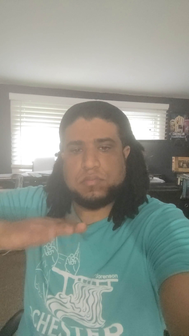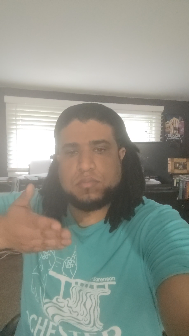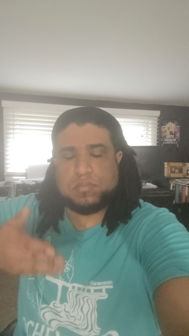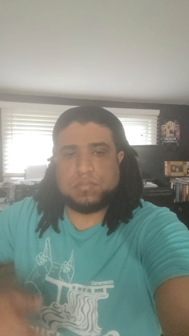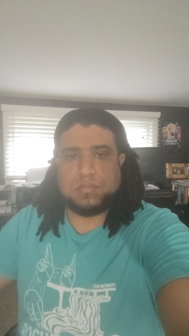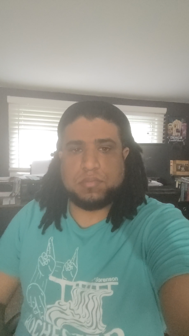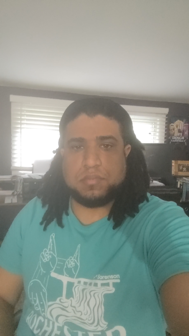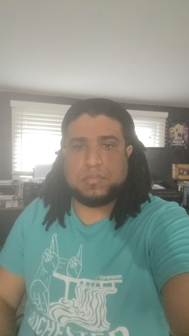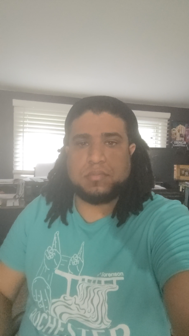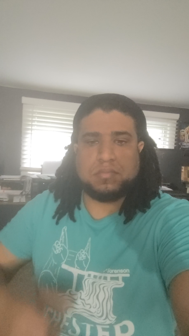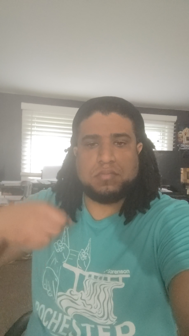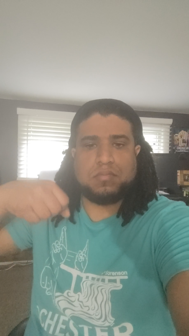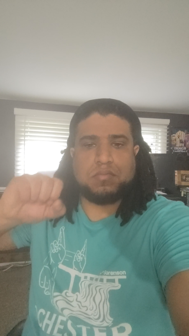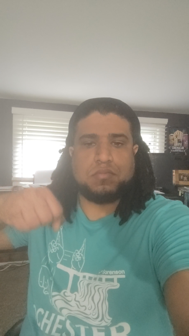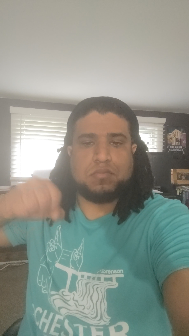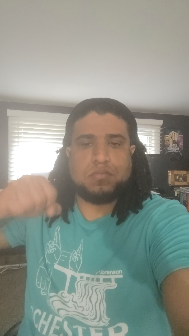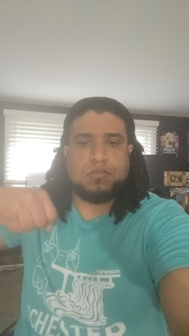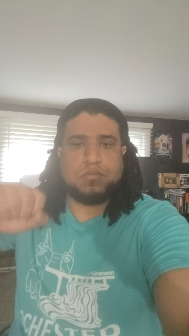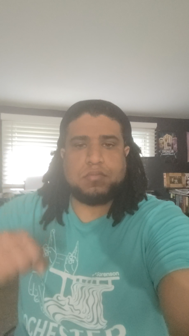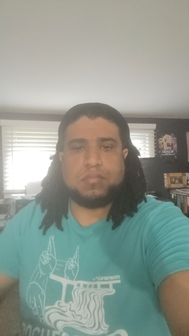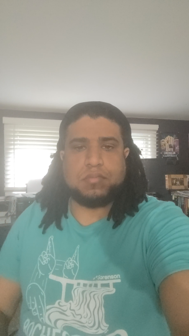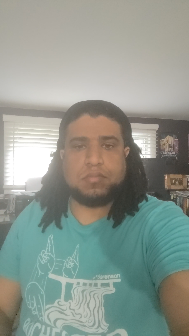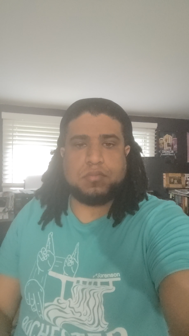motorcycle